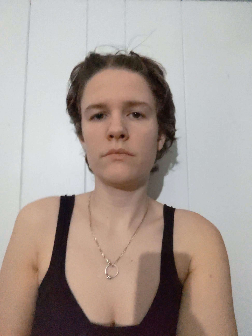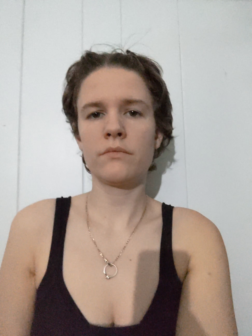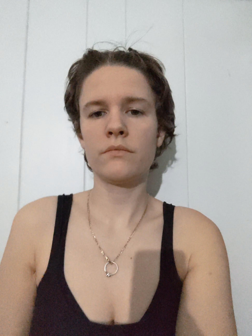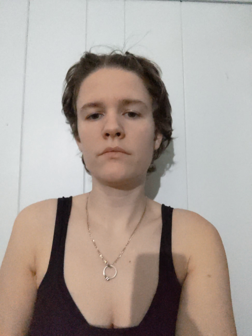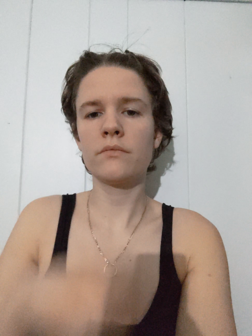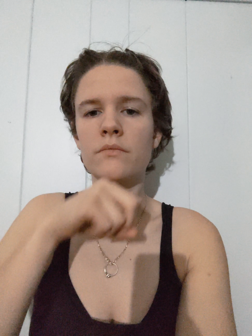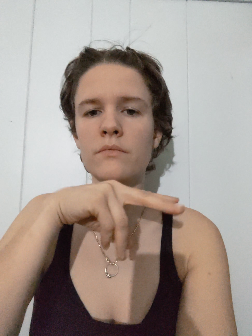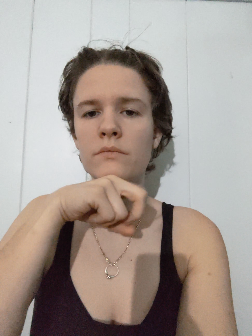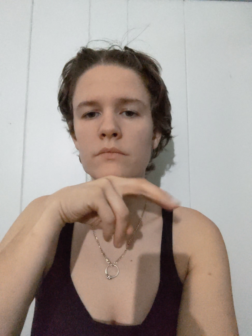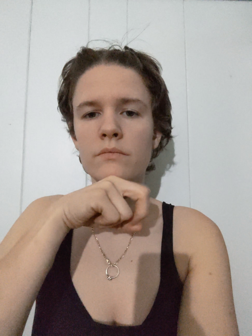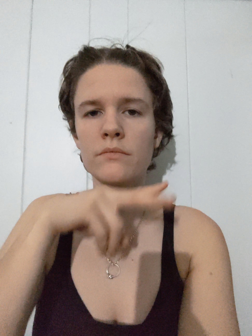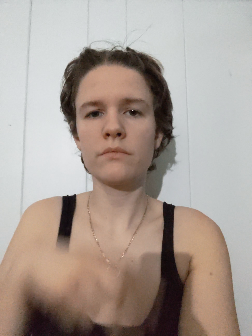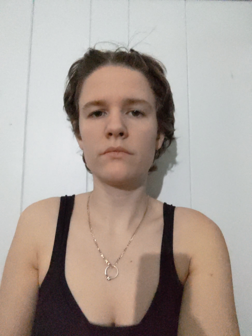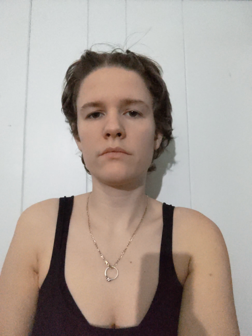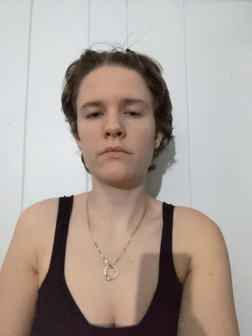frog